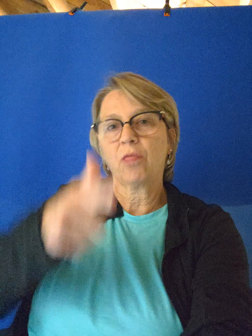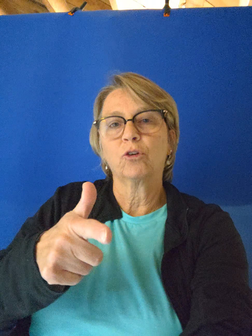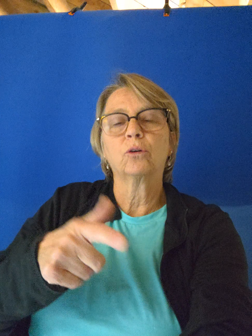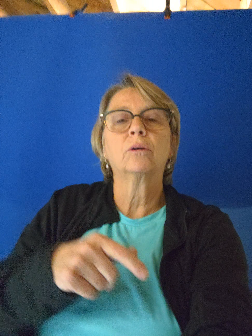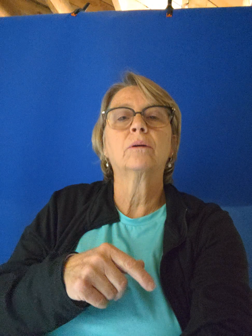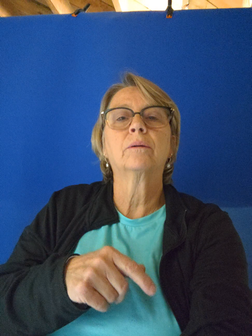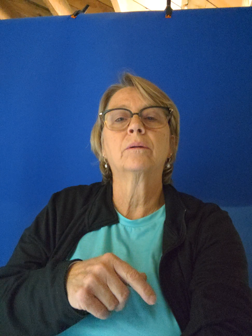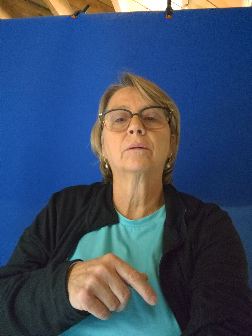brother